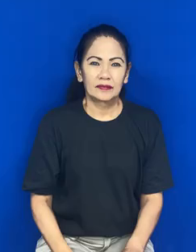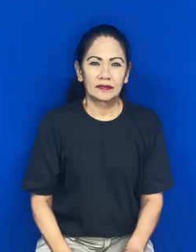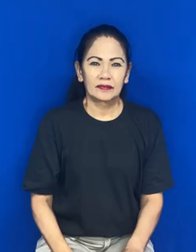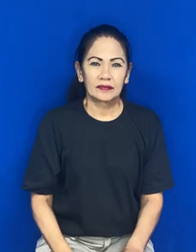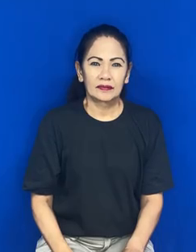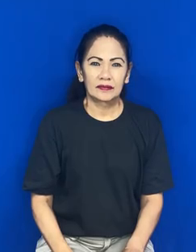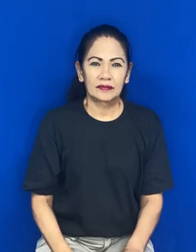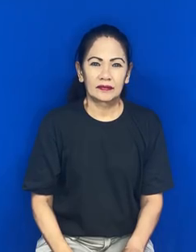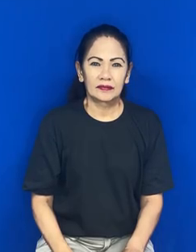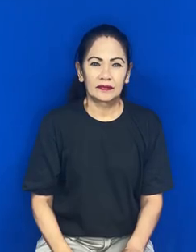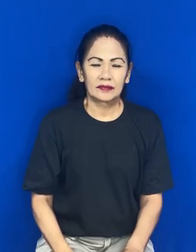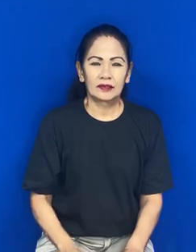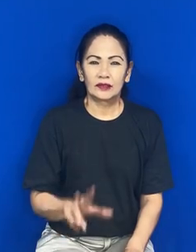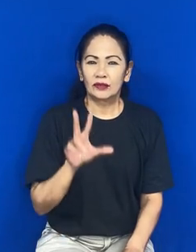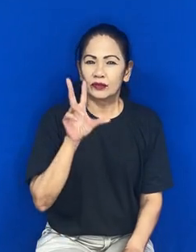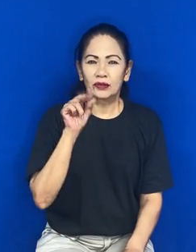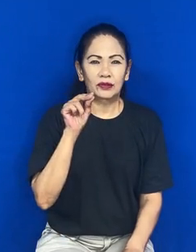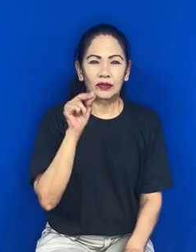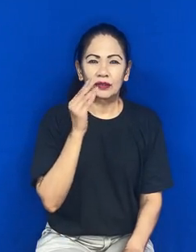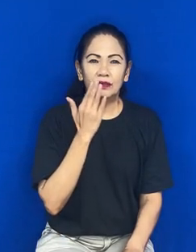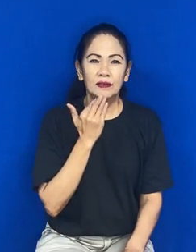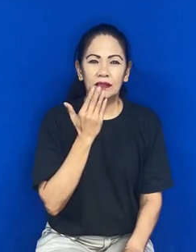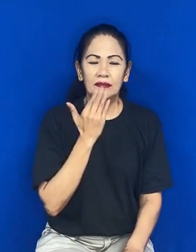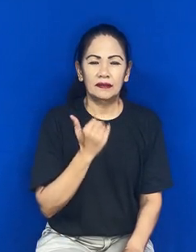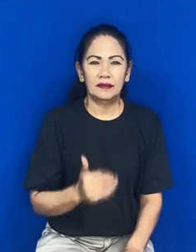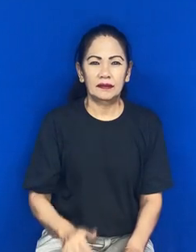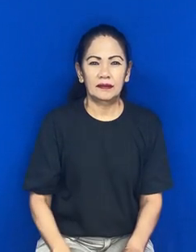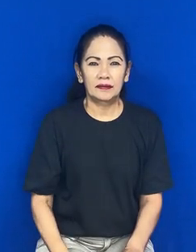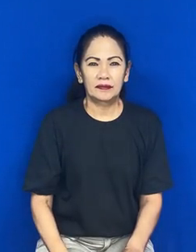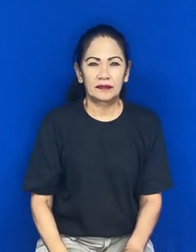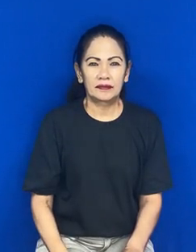no sugar